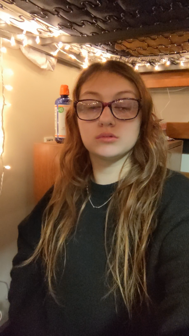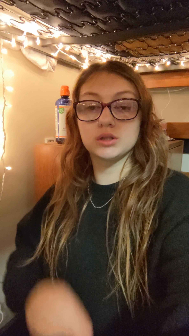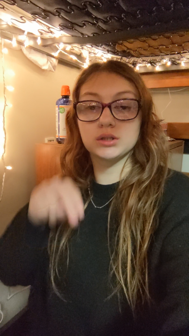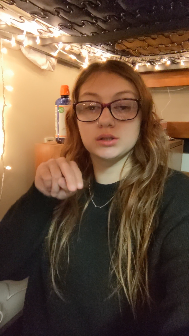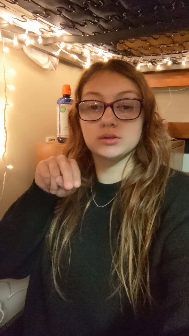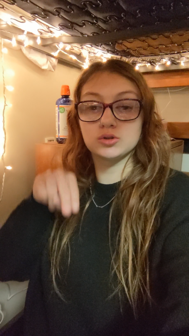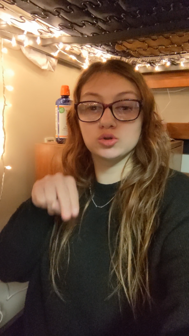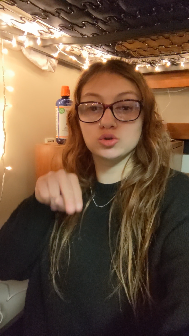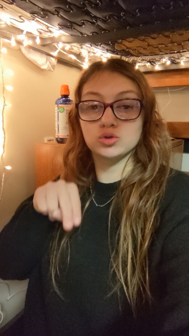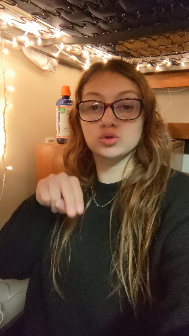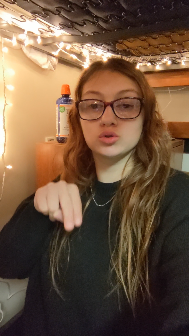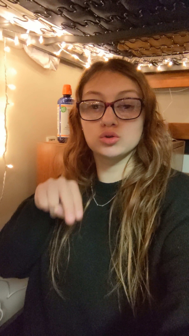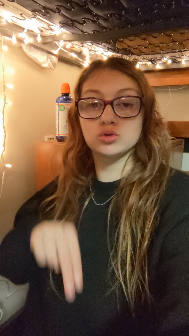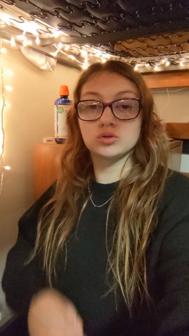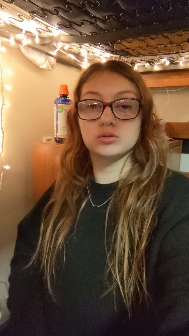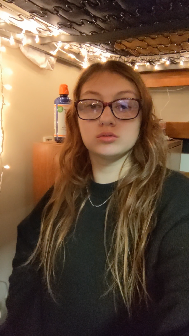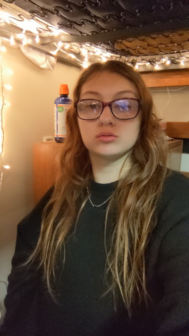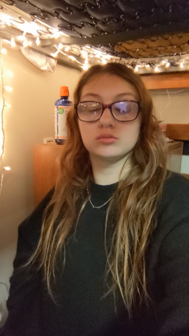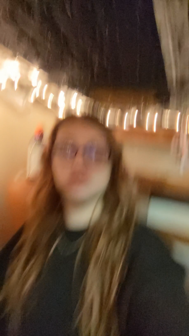nurse